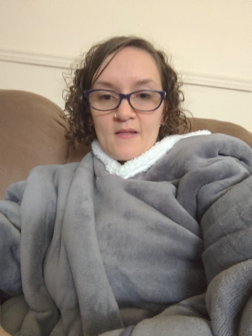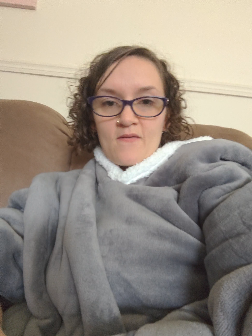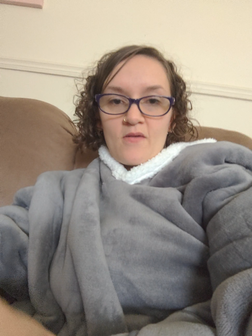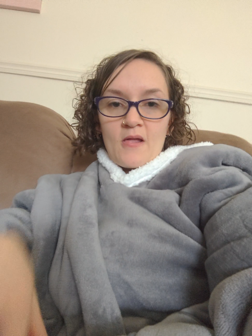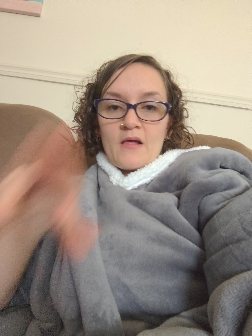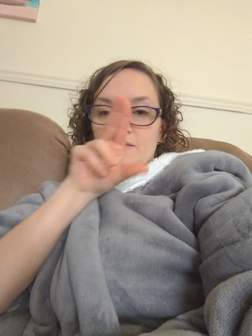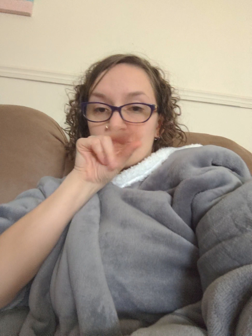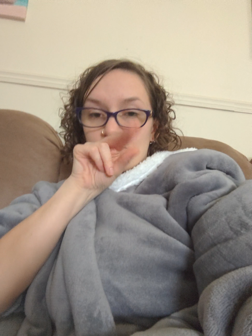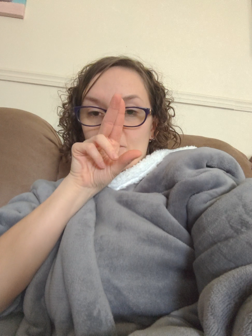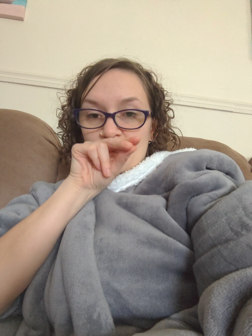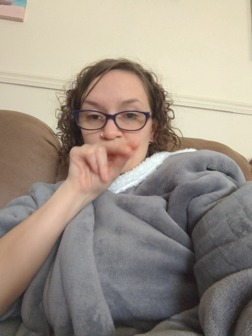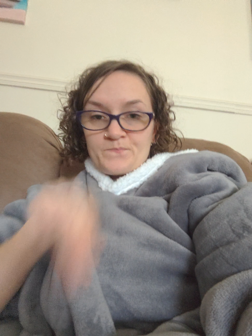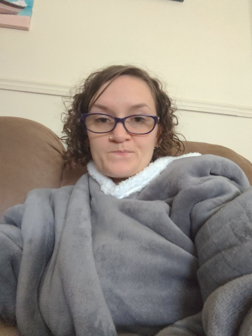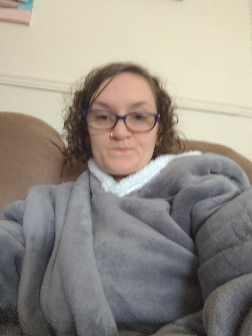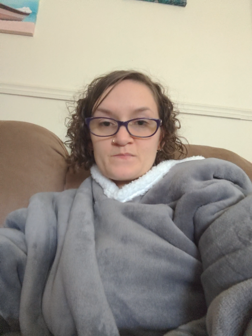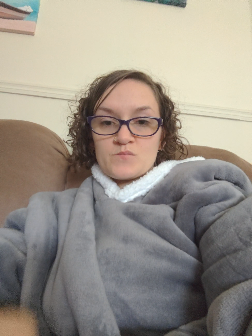duck